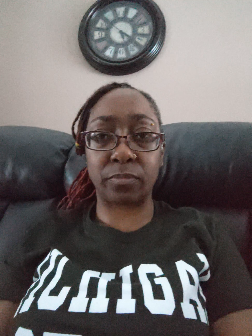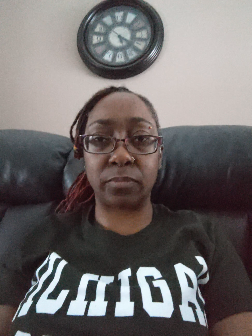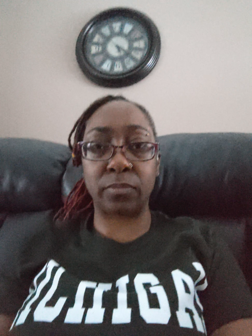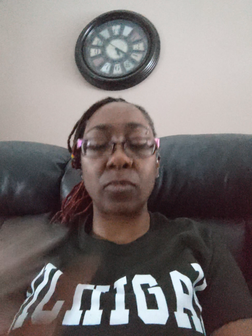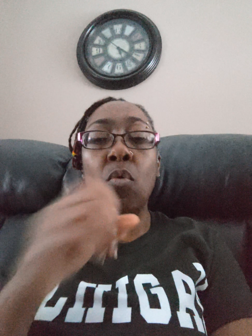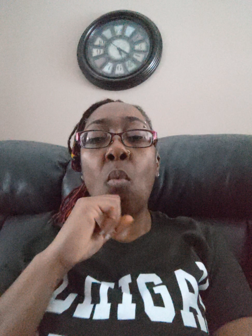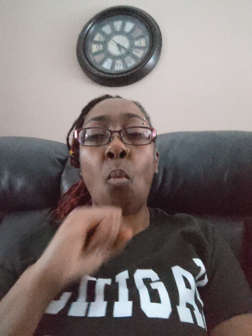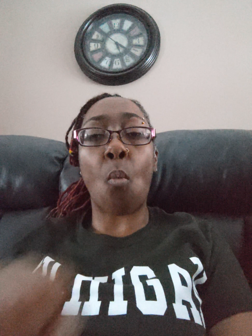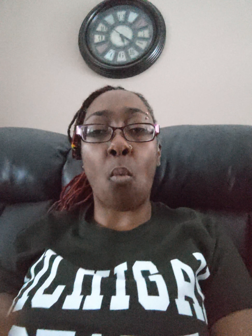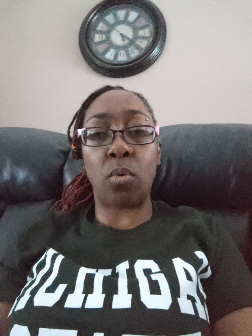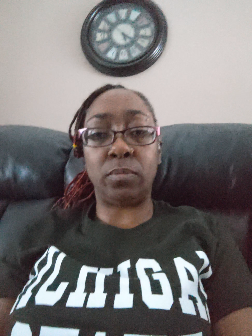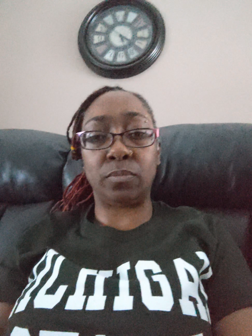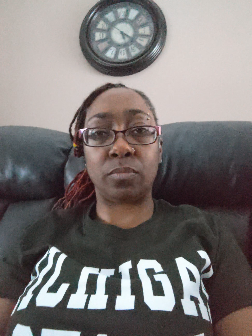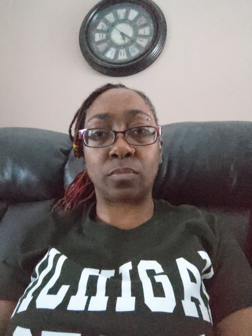old